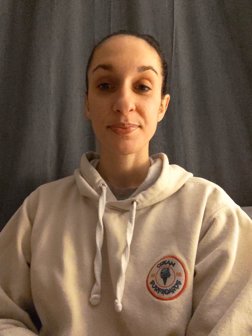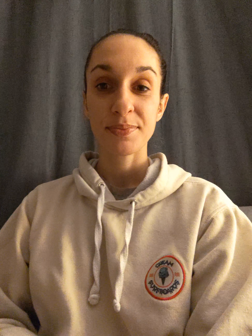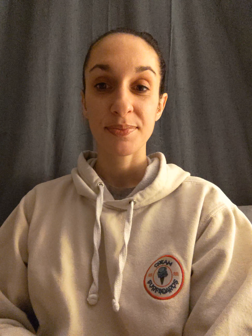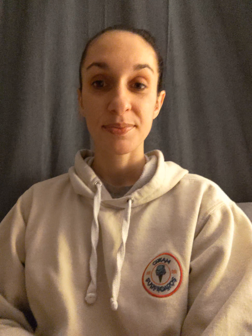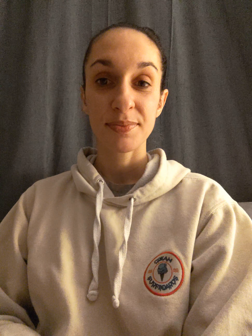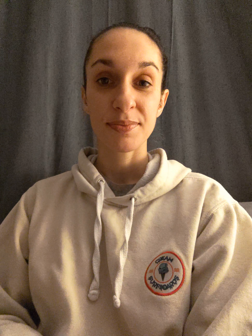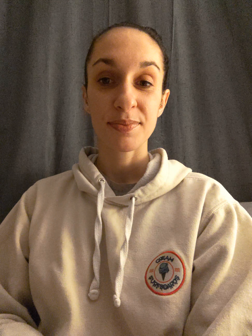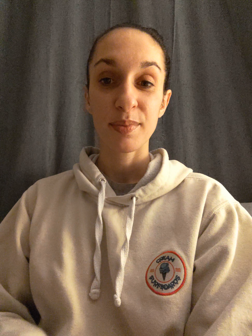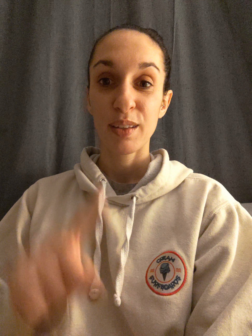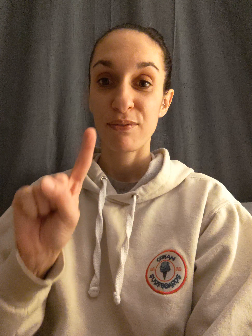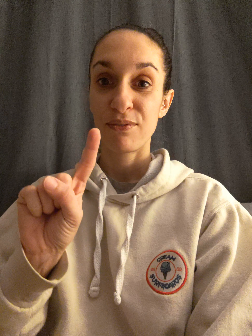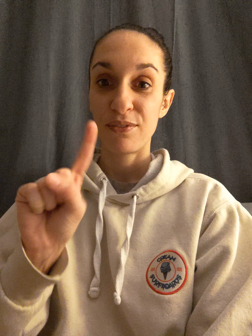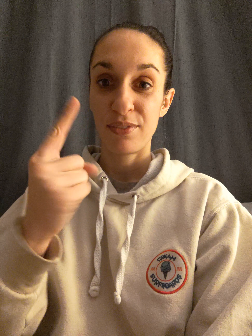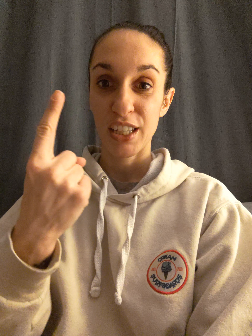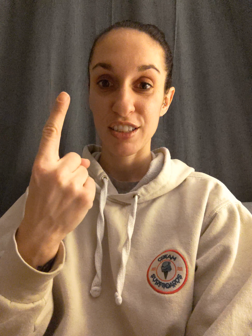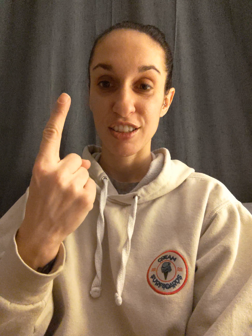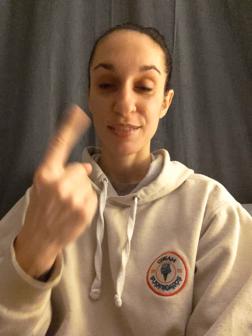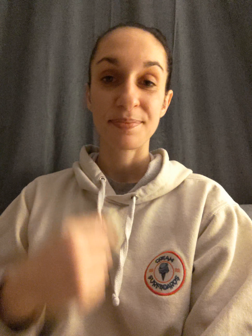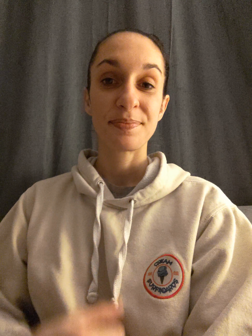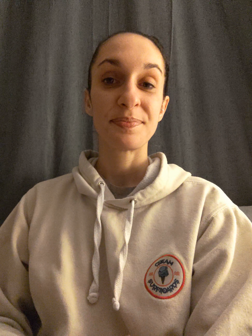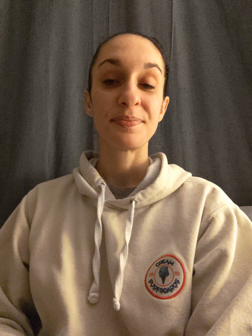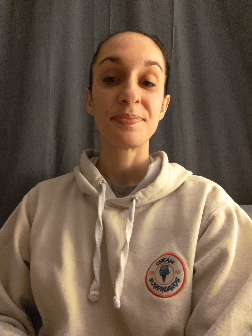first